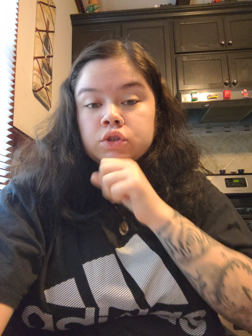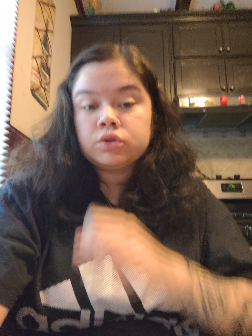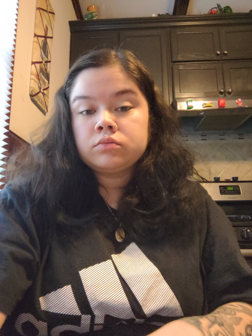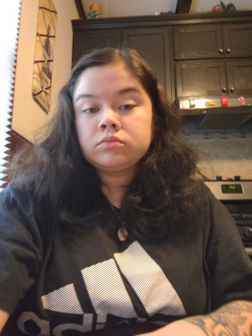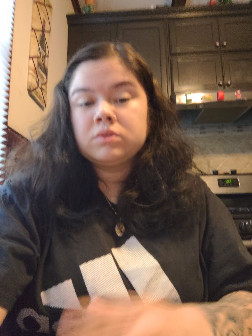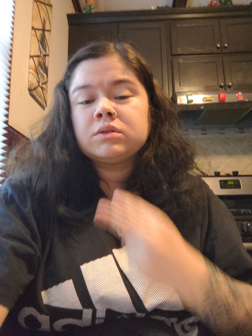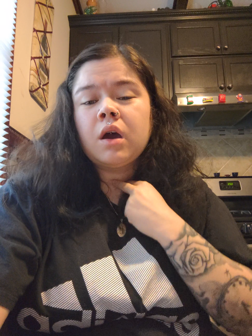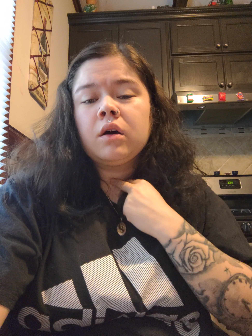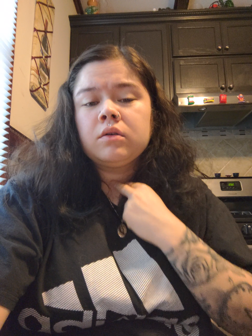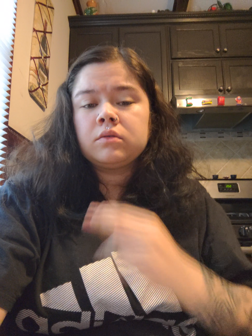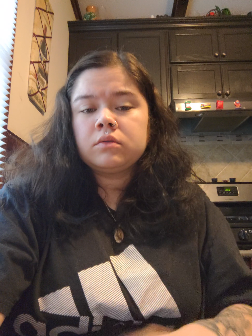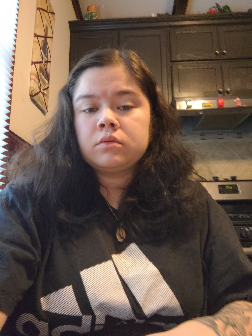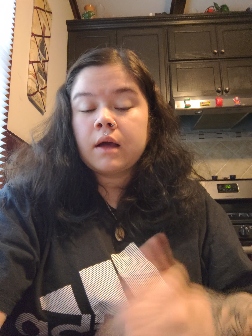stuck